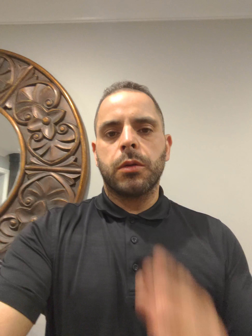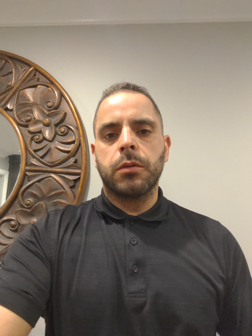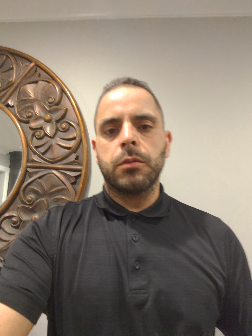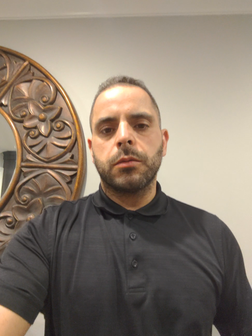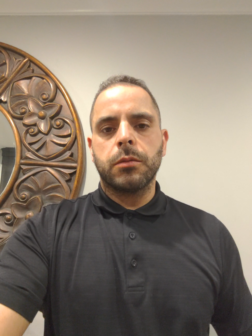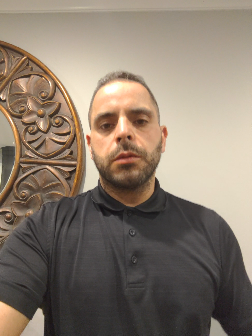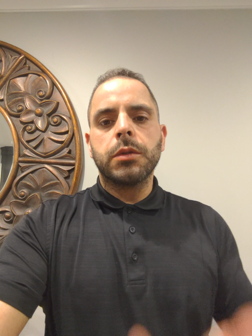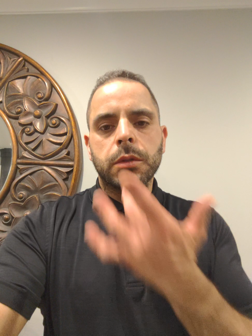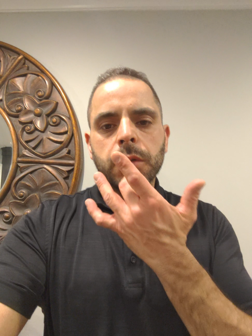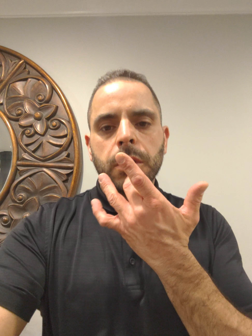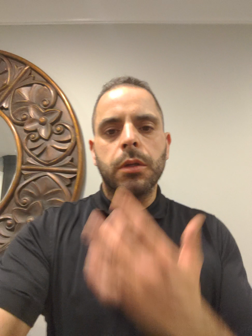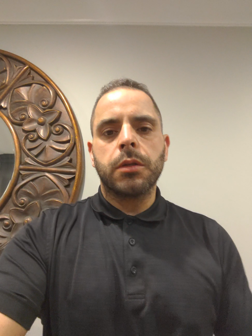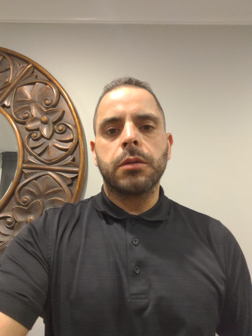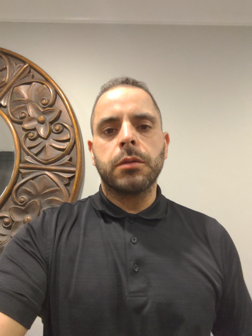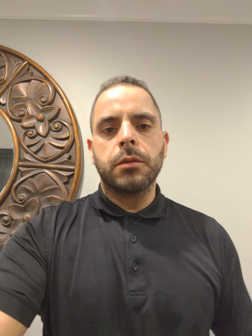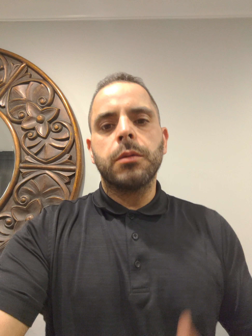taste